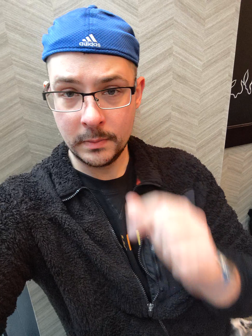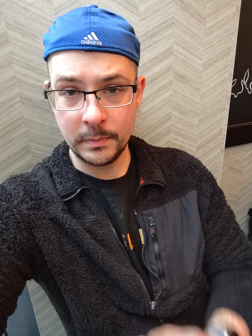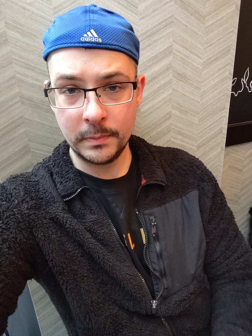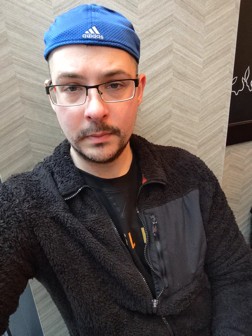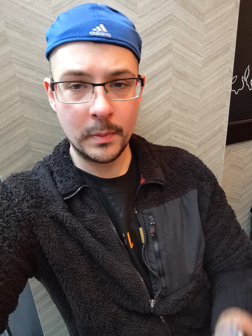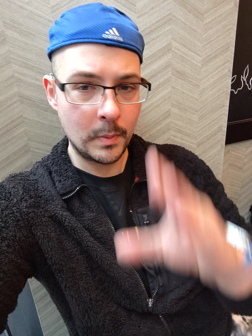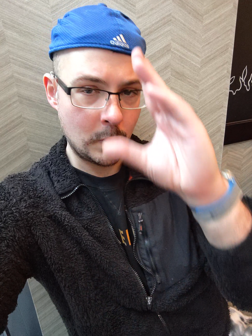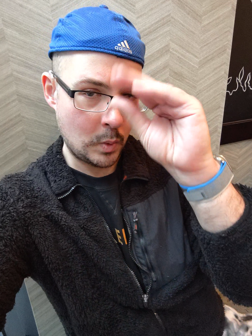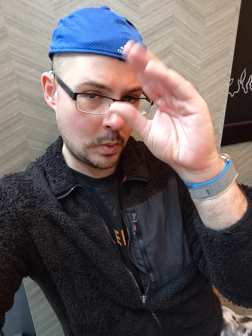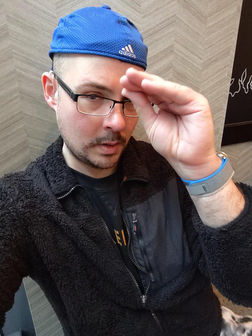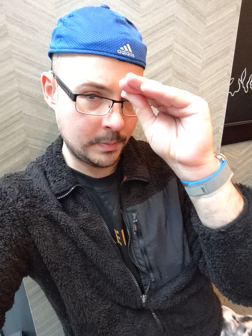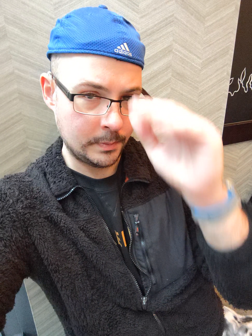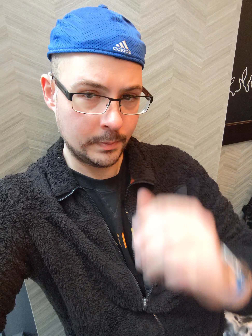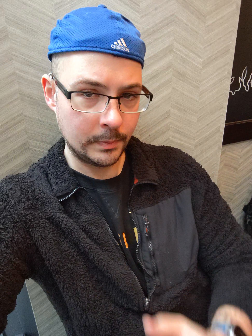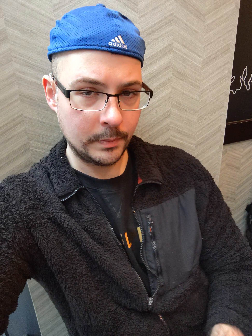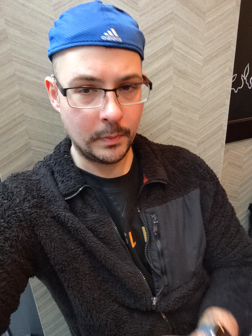boy